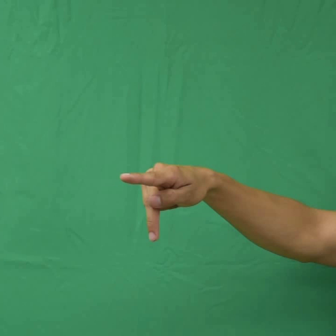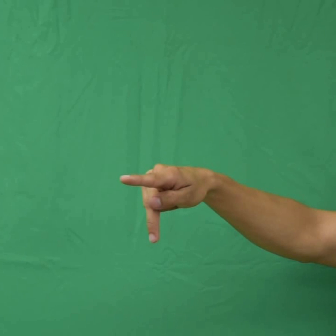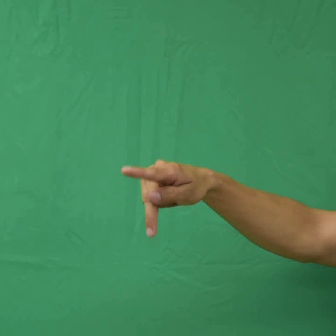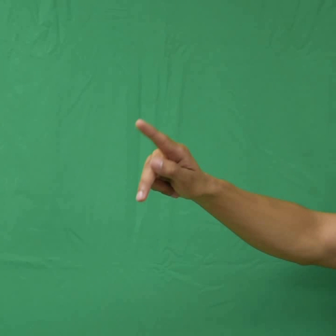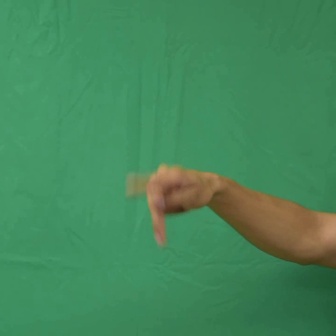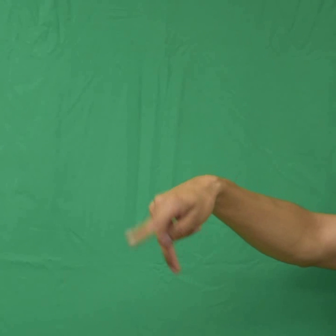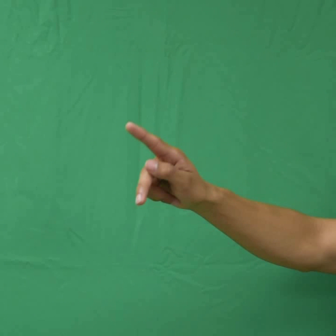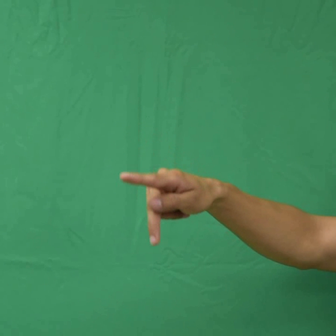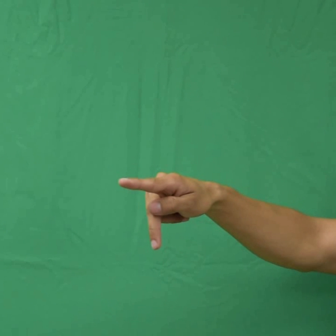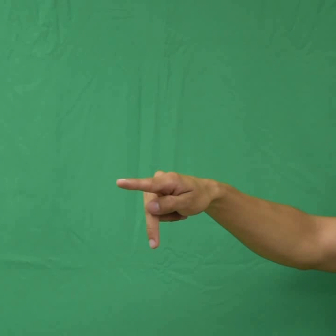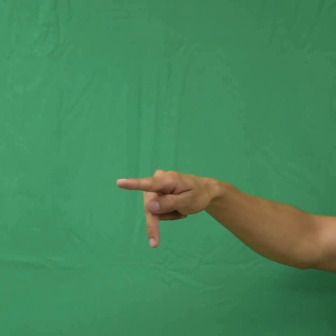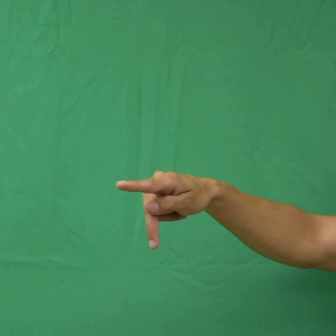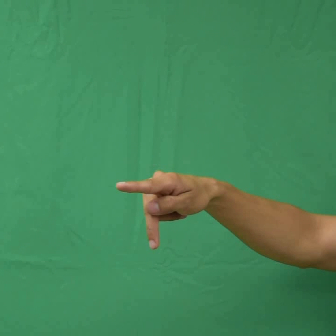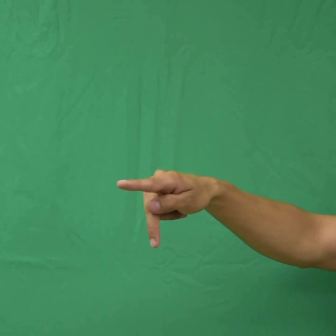K